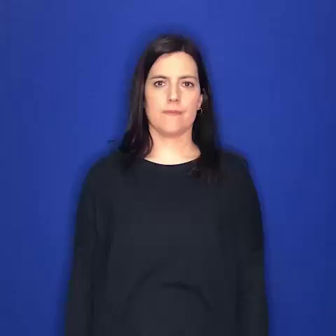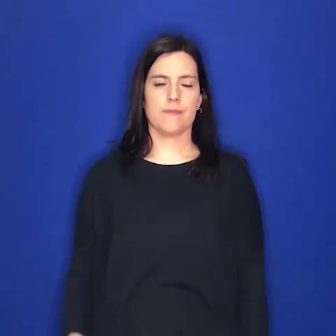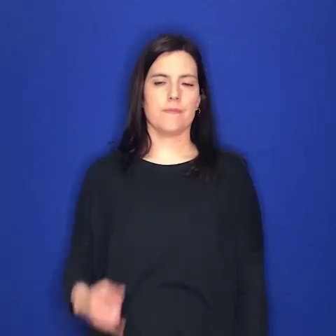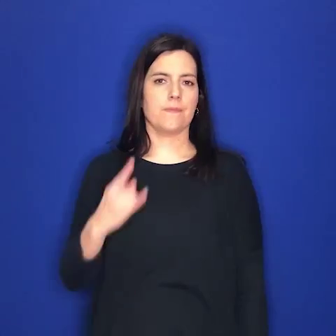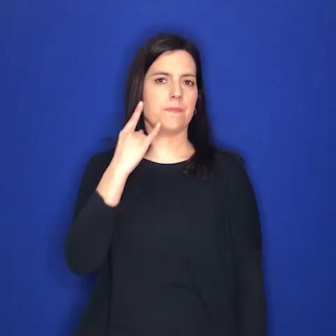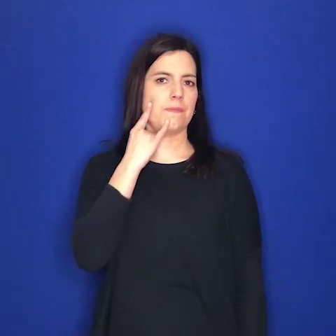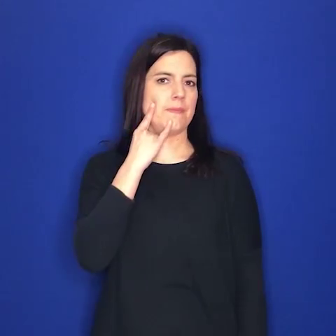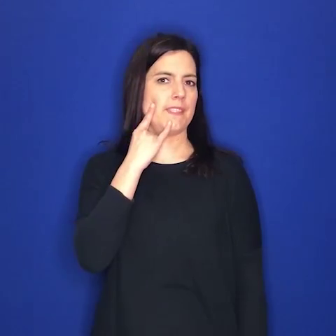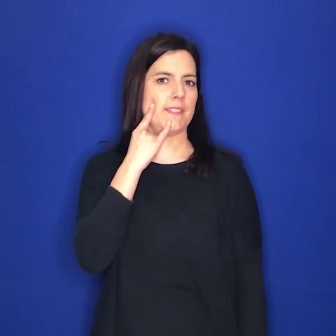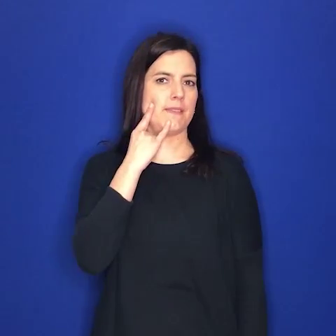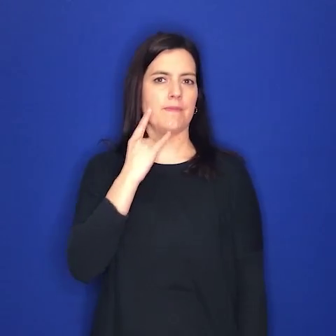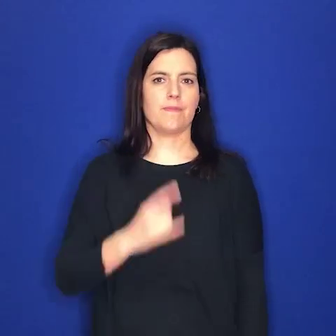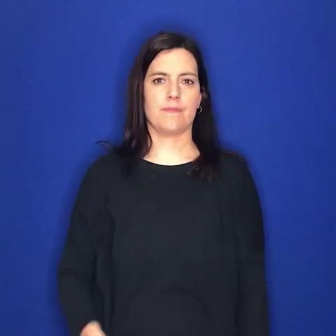pis